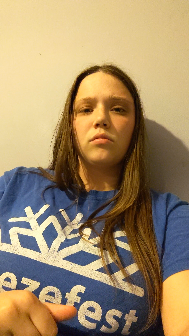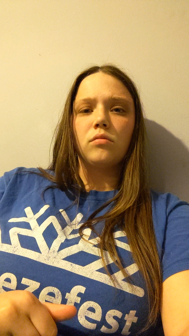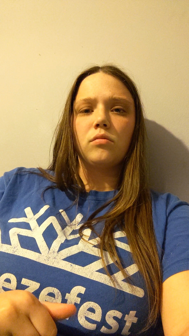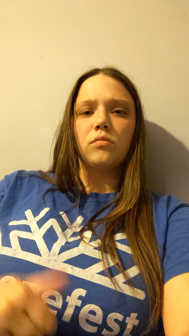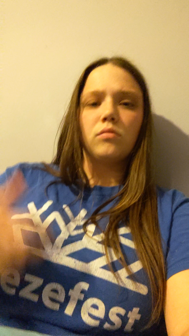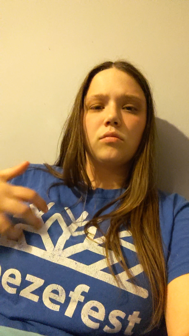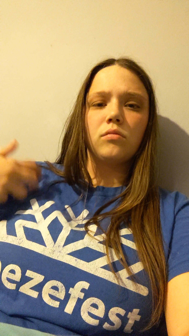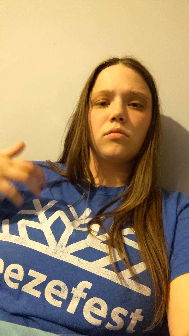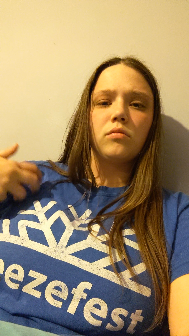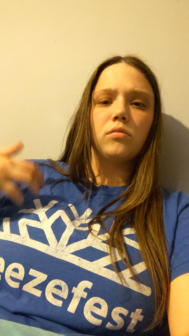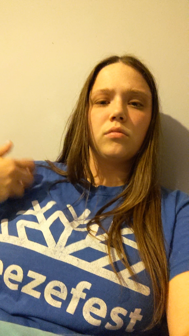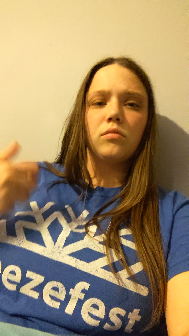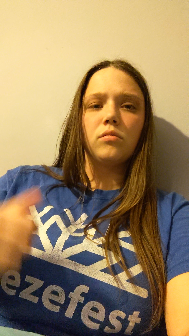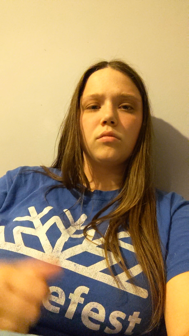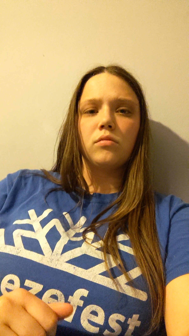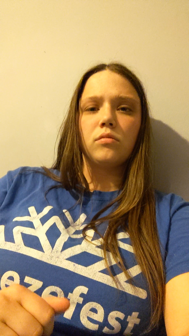monkey